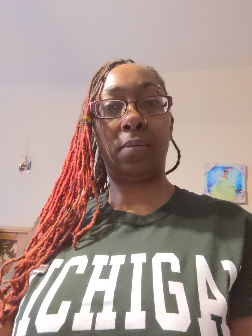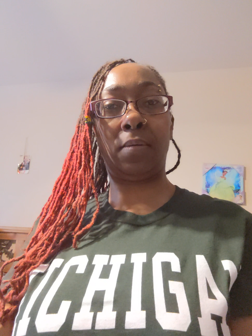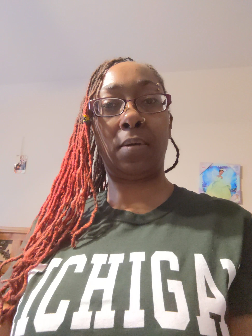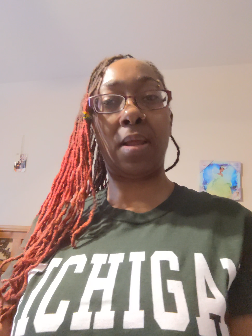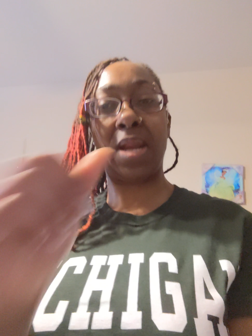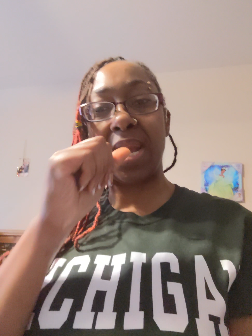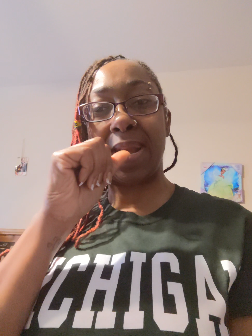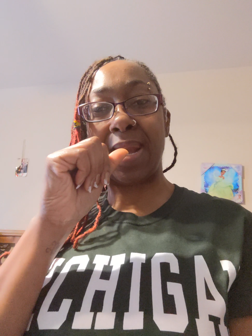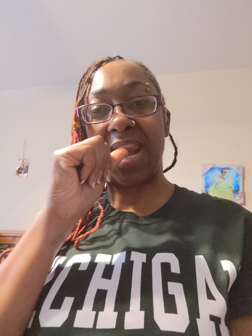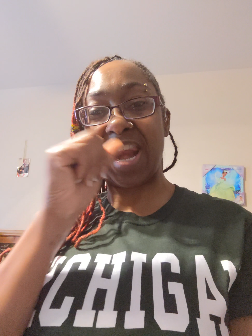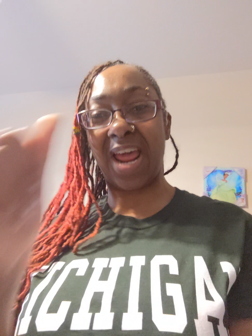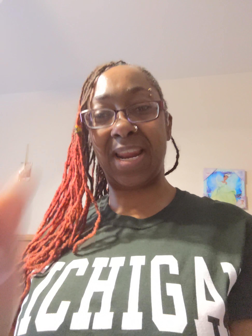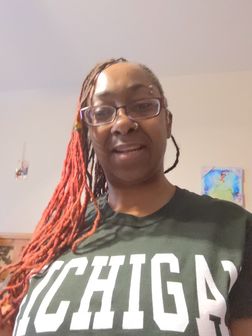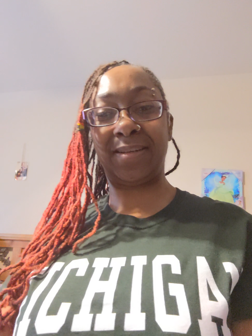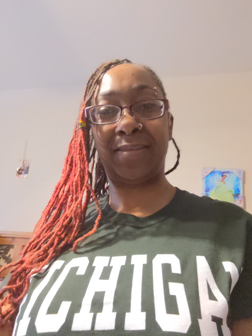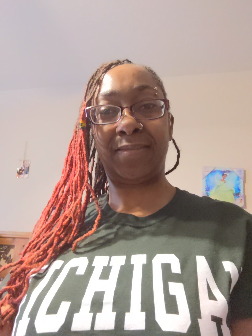nuts